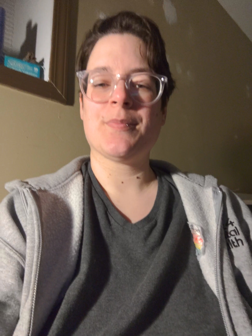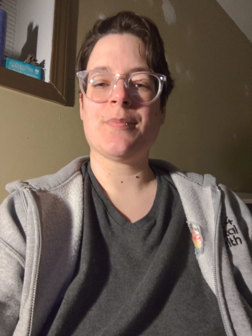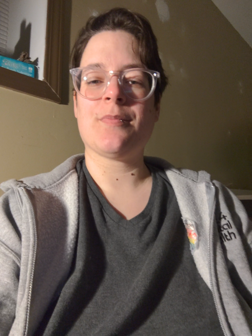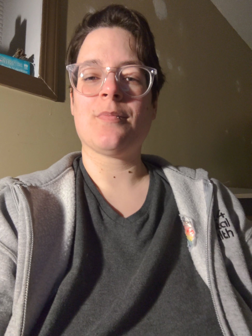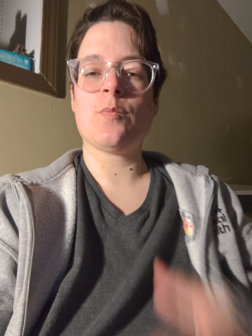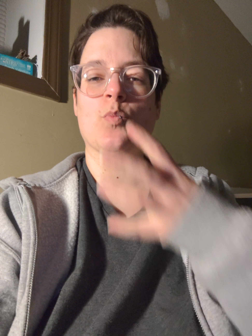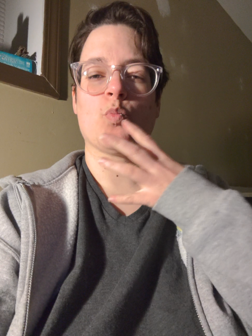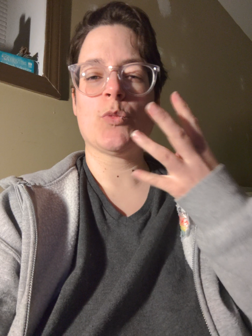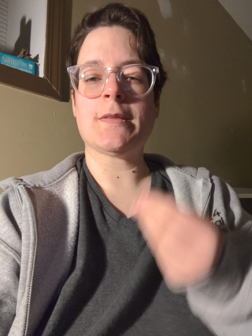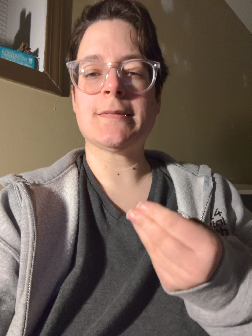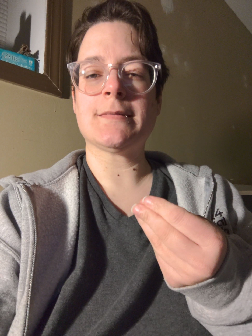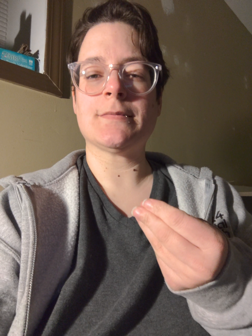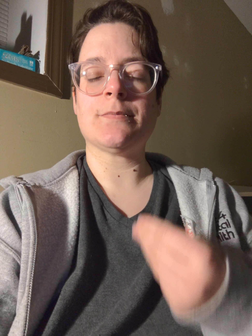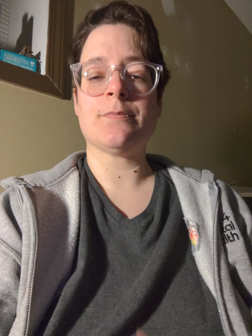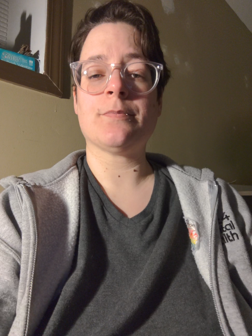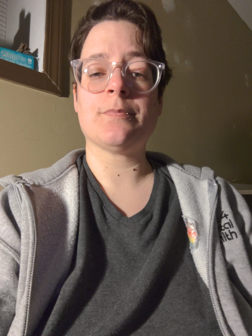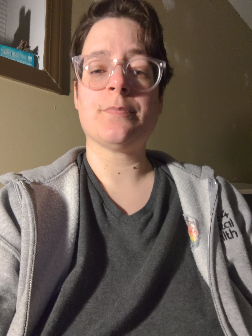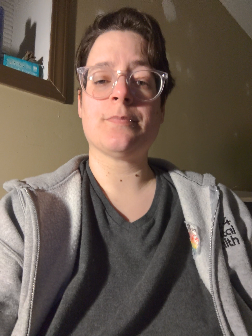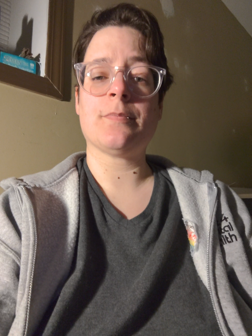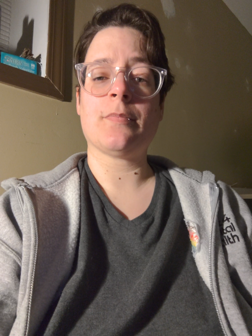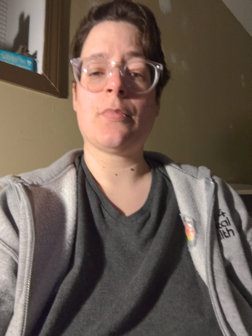wet